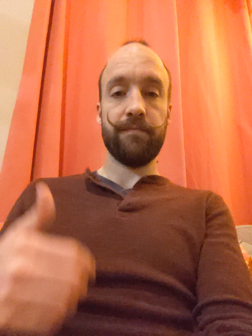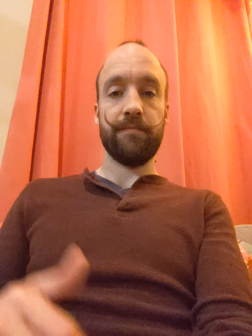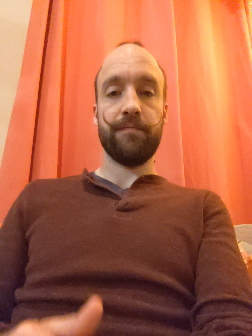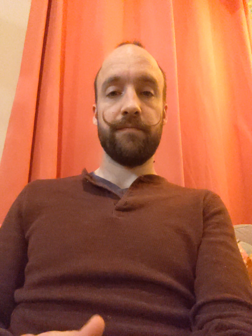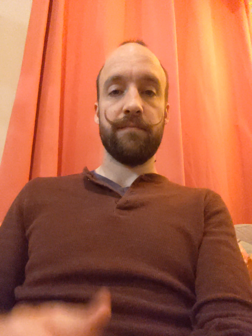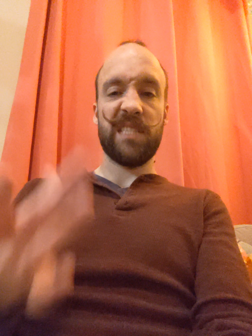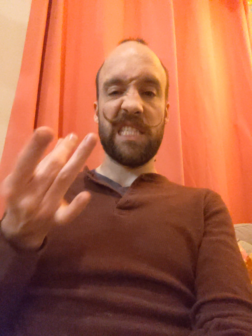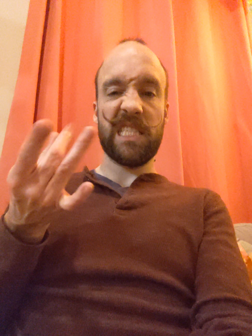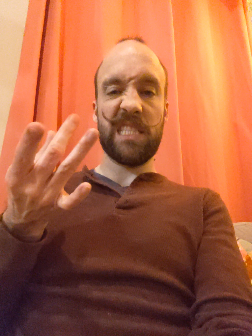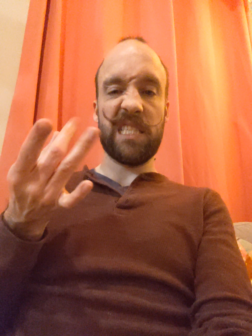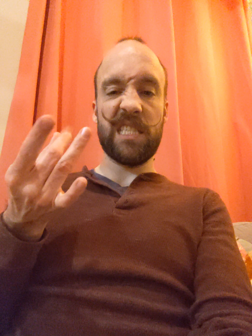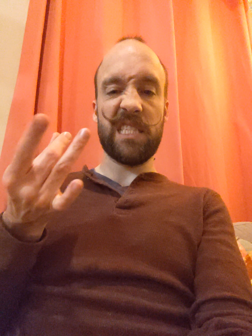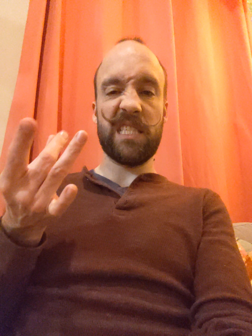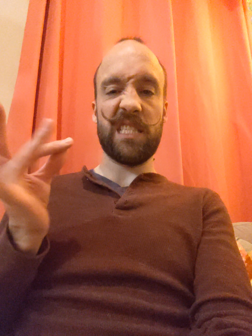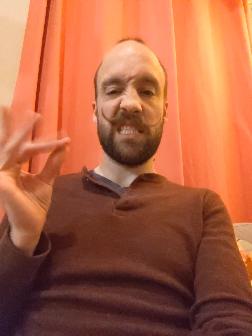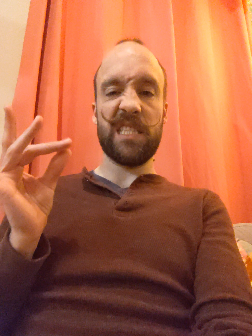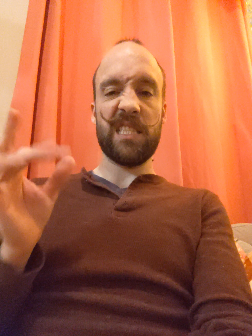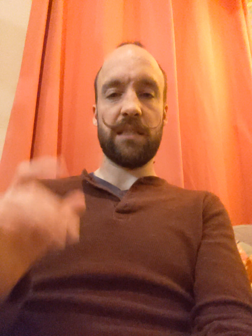sticky